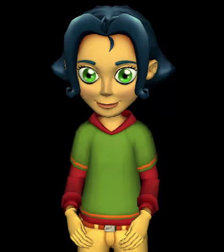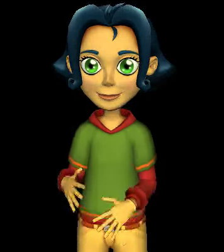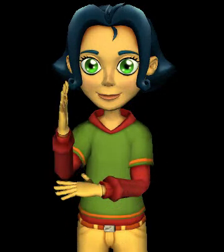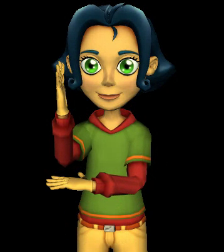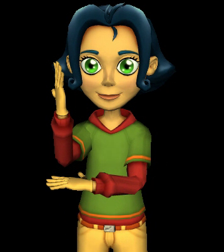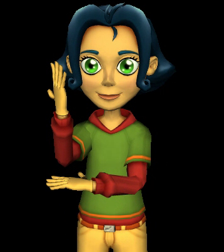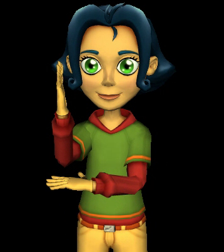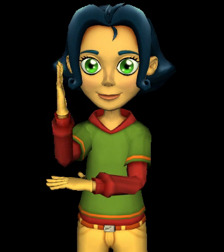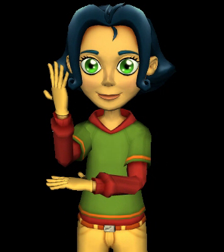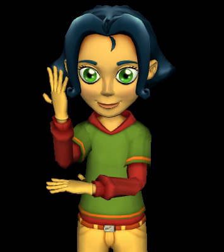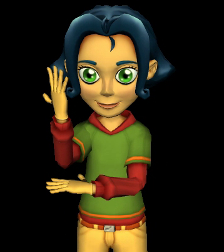شجرة